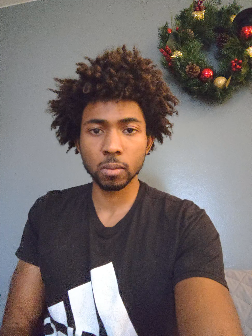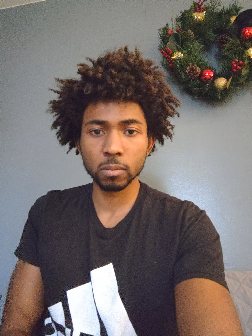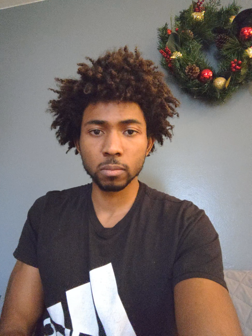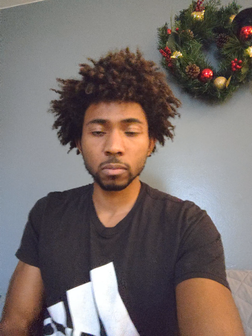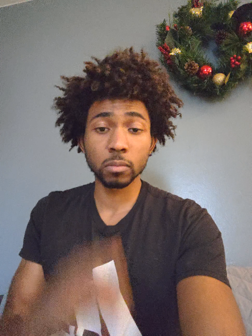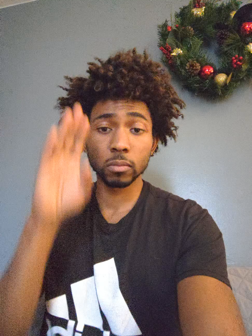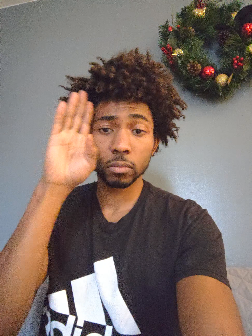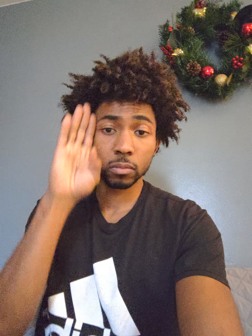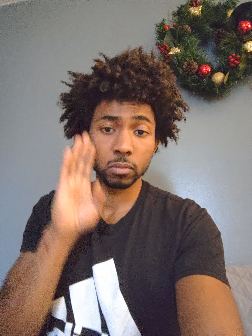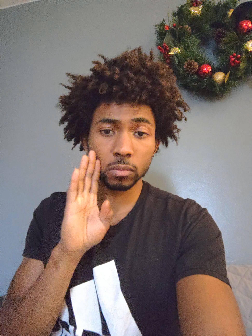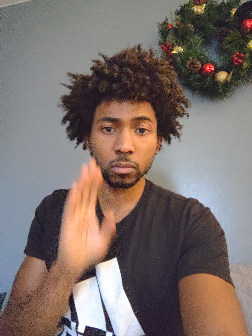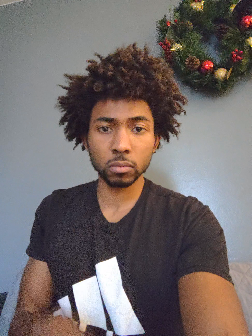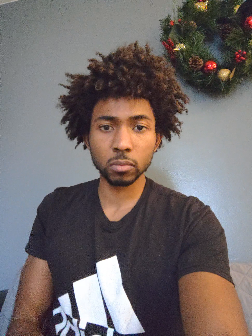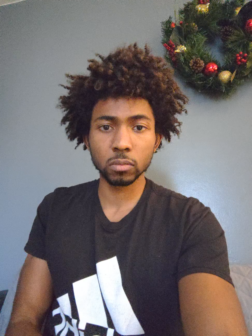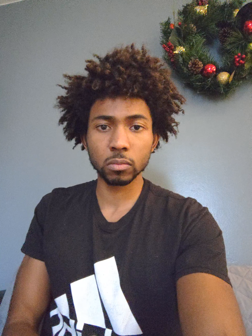brown